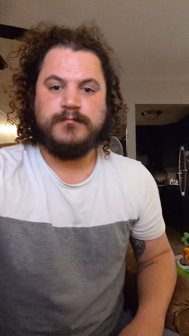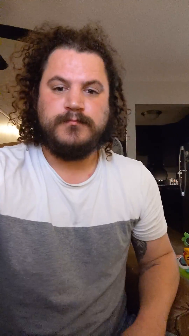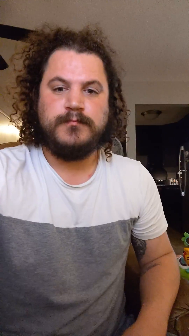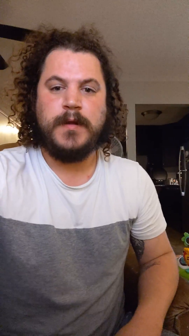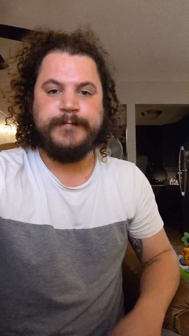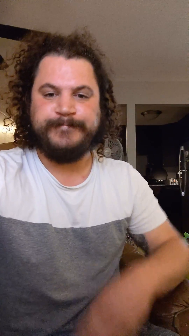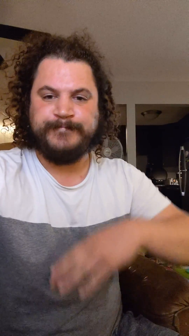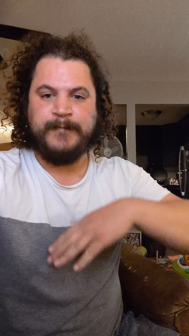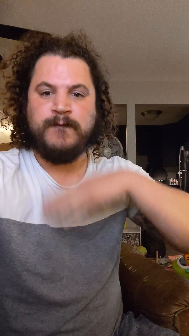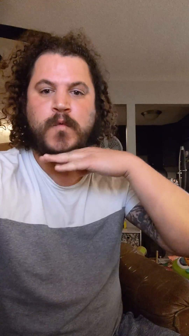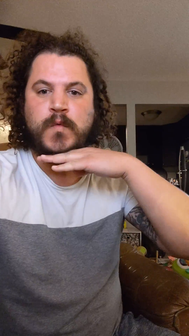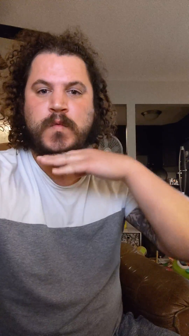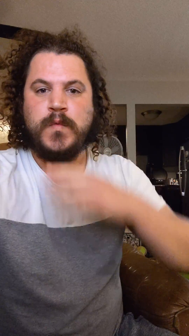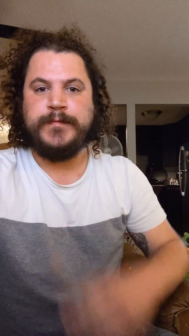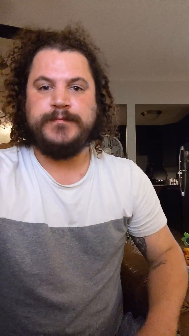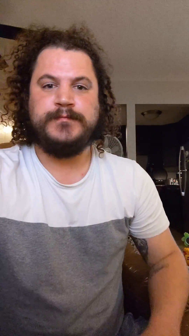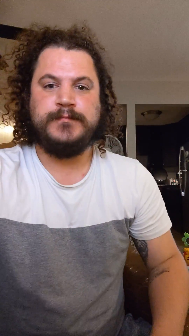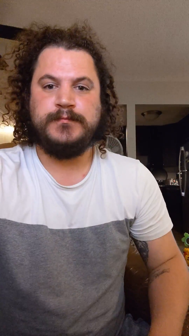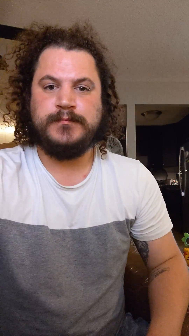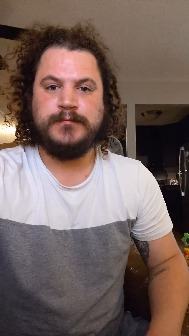full